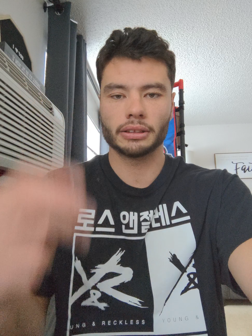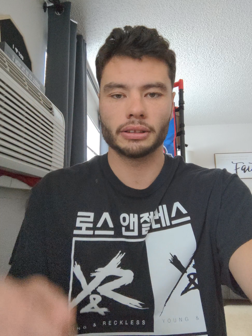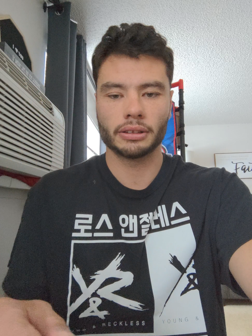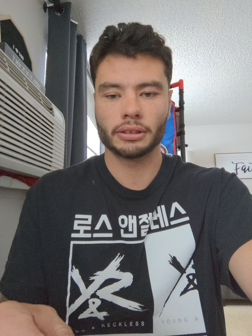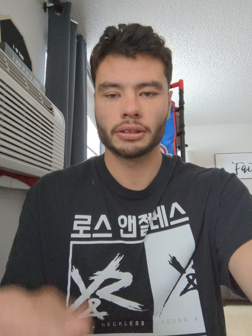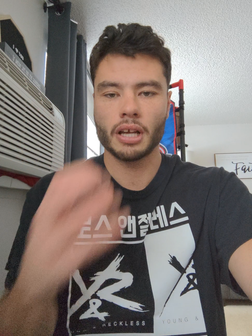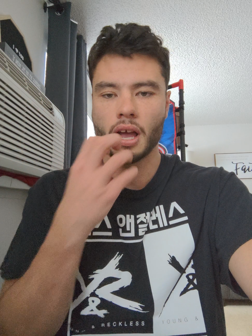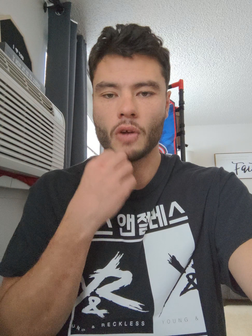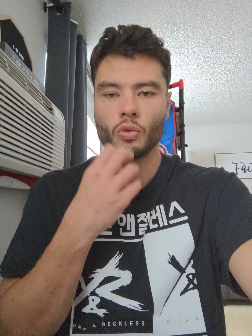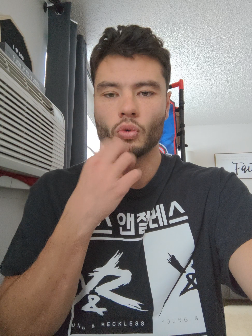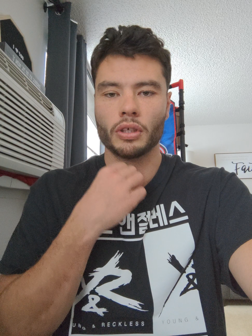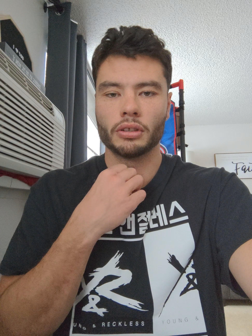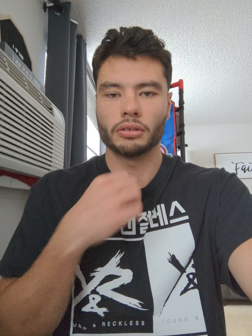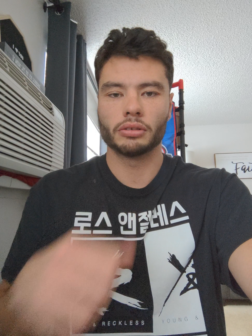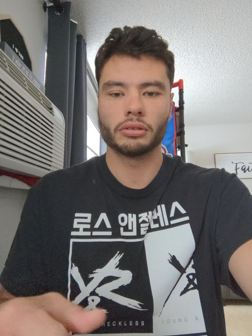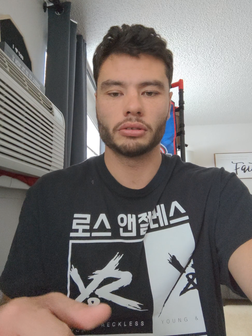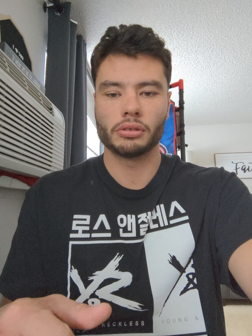underwear